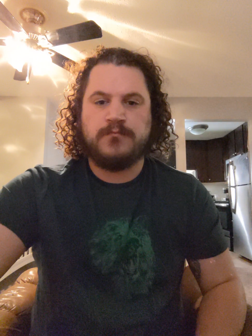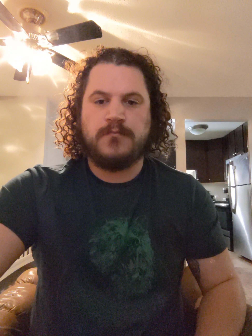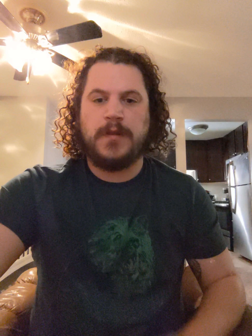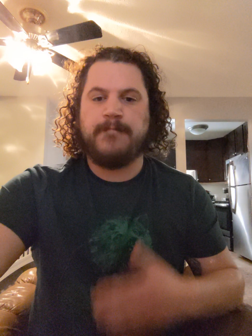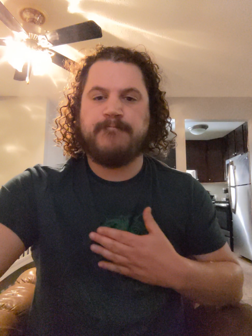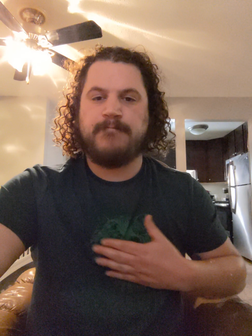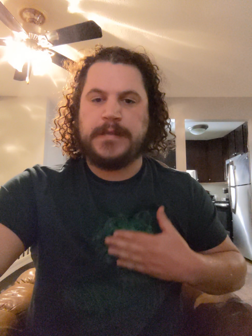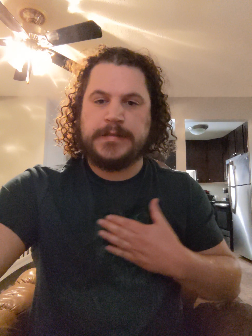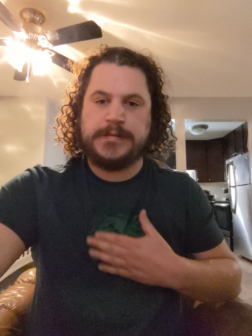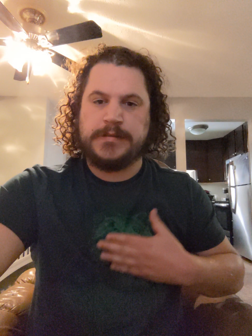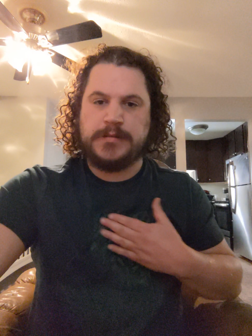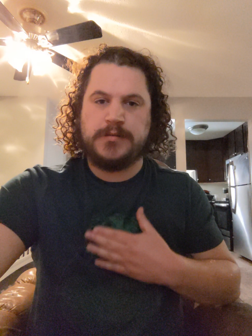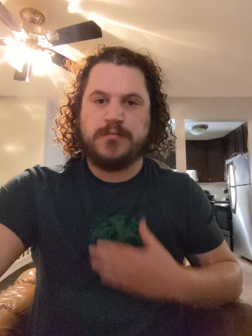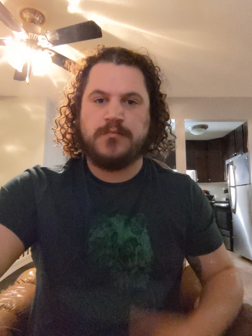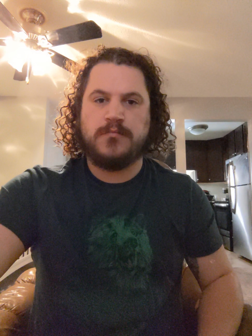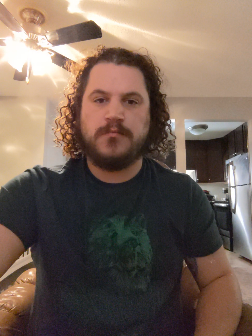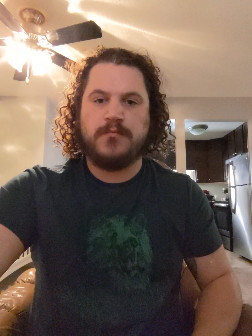please